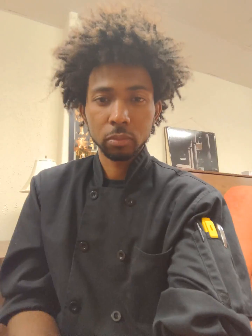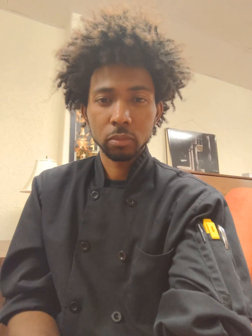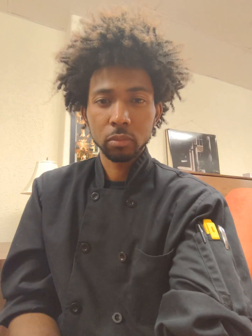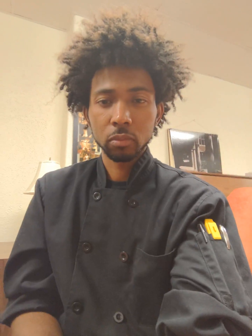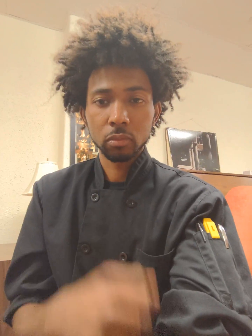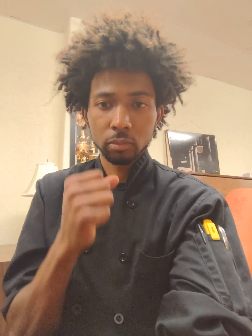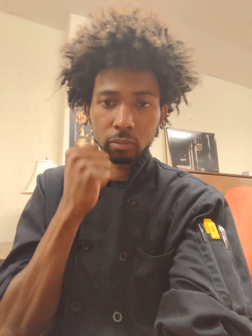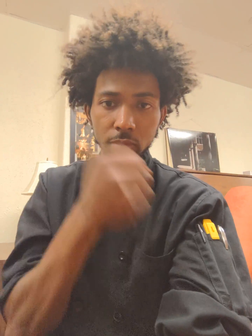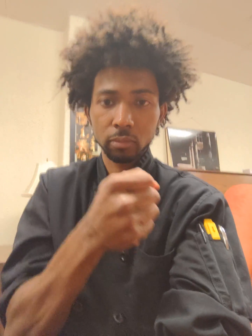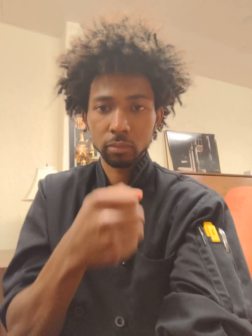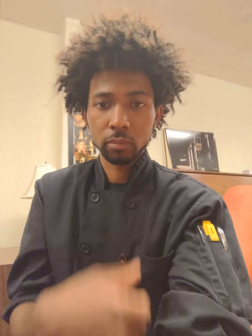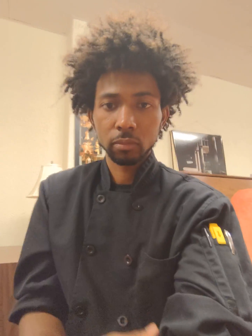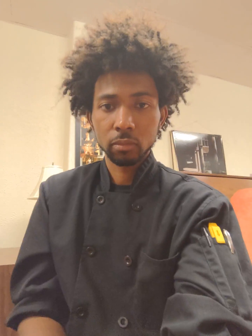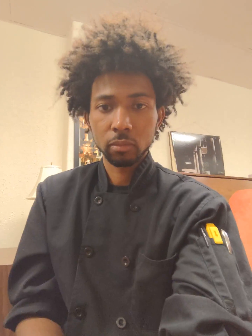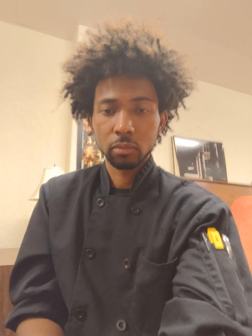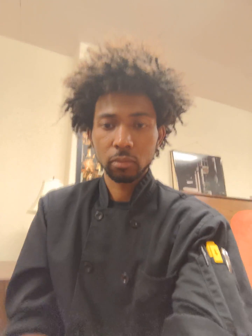hit